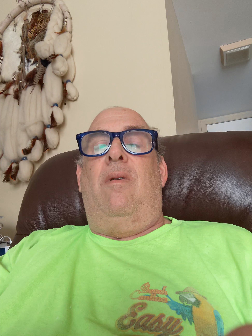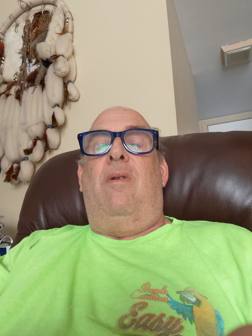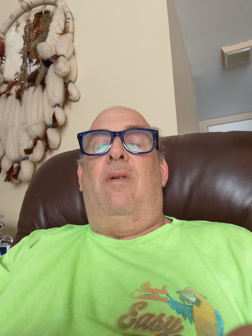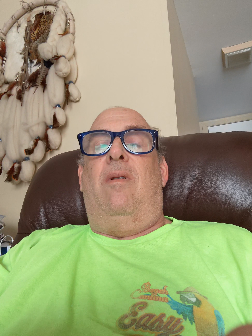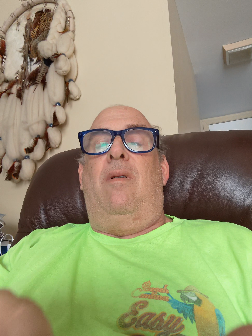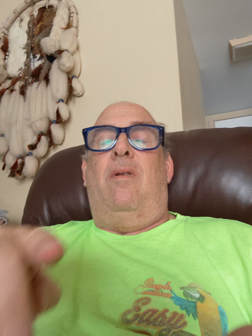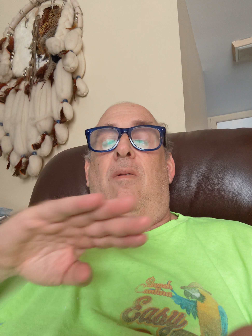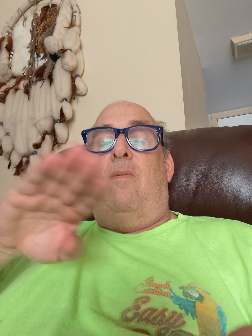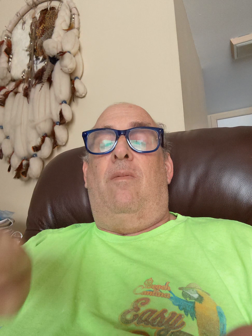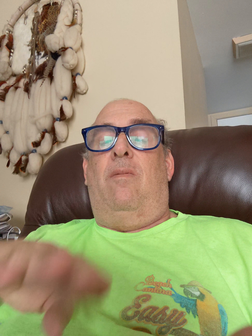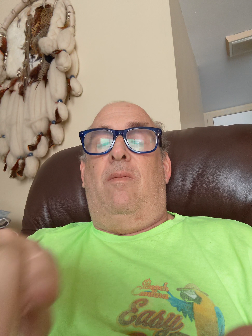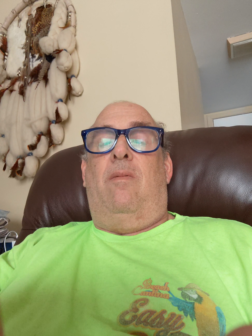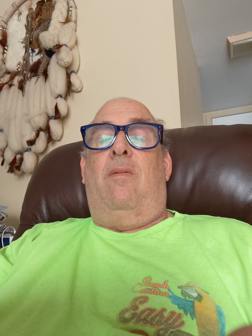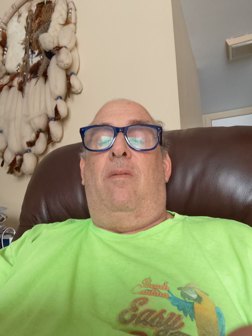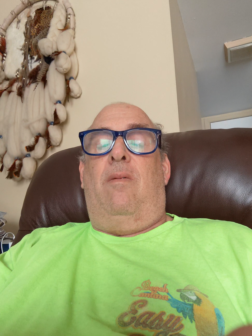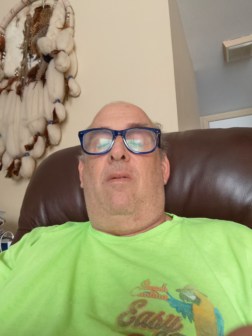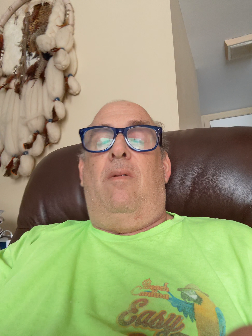pool